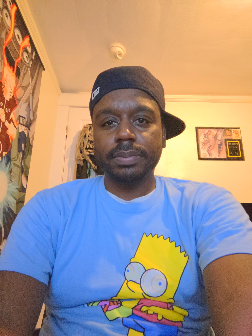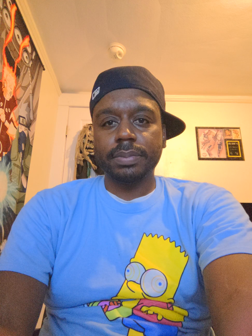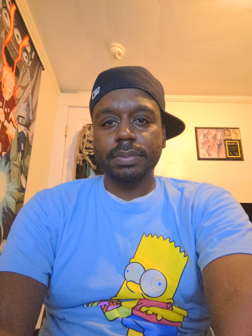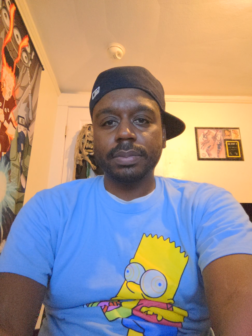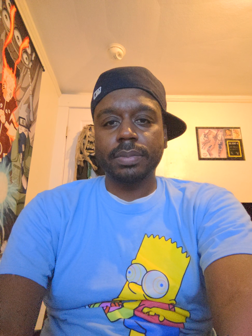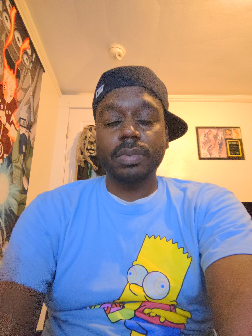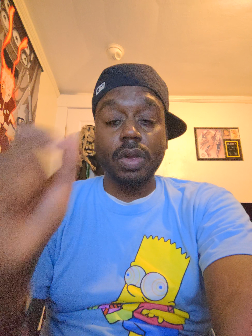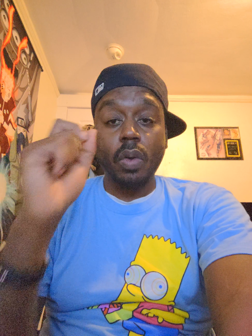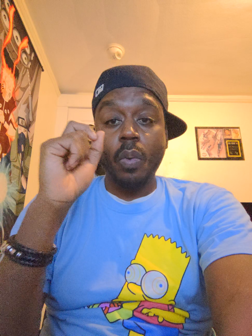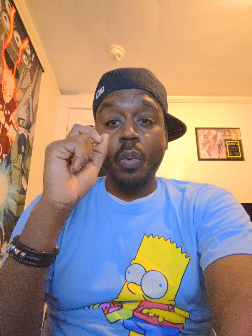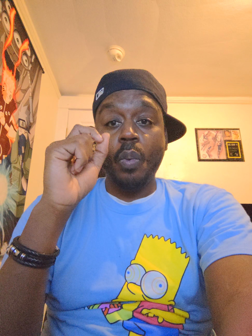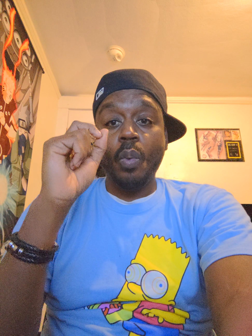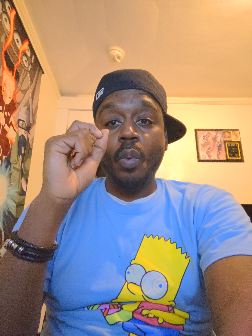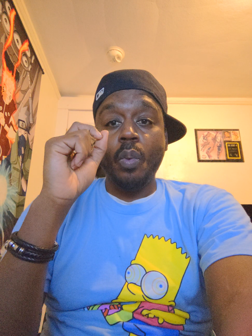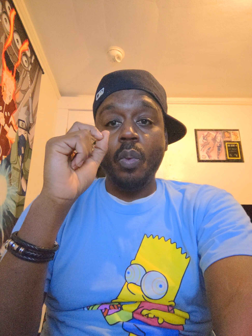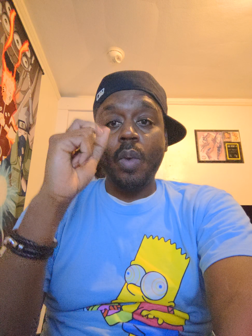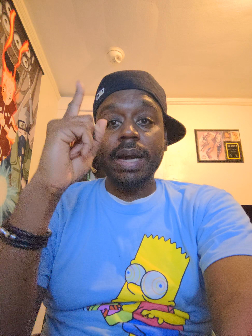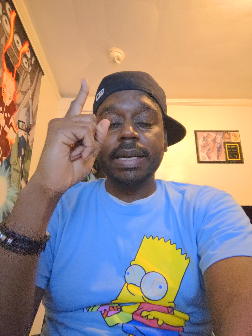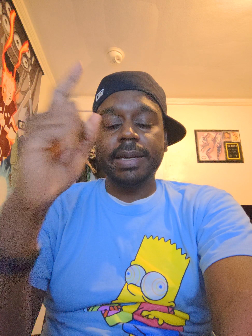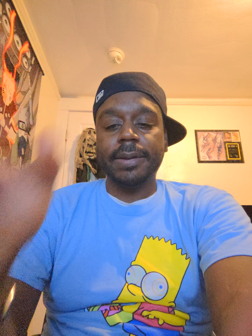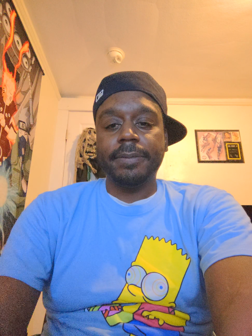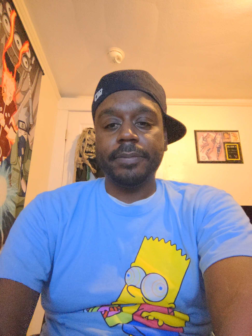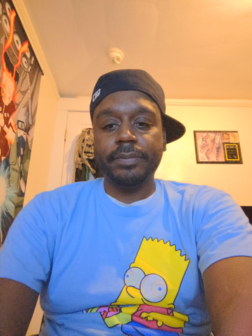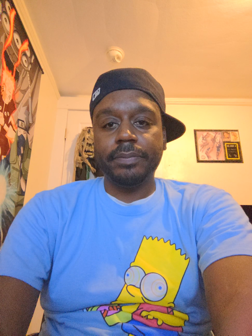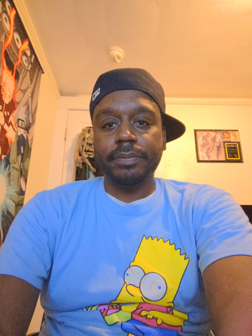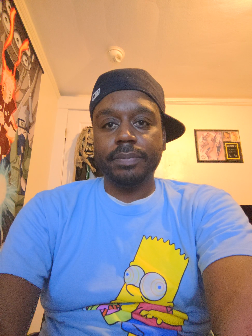wake